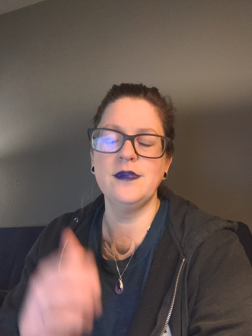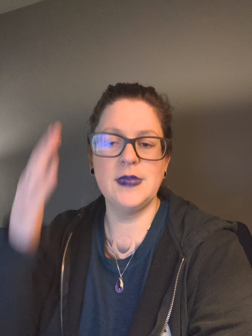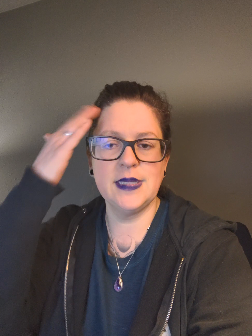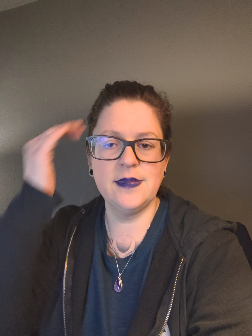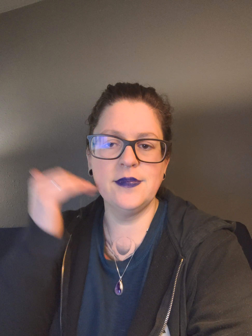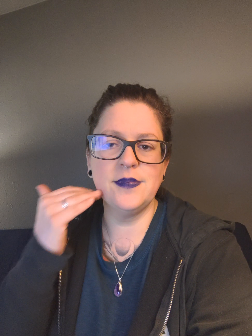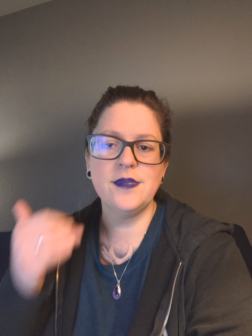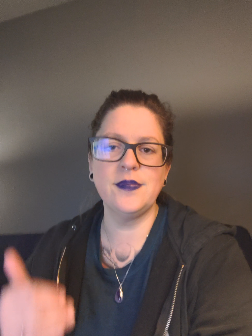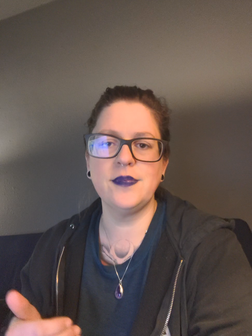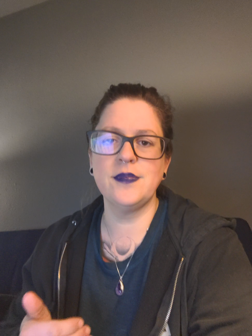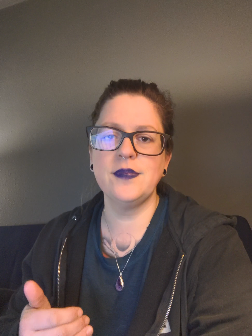head